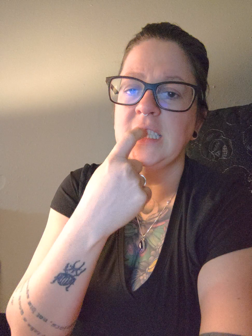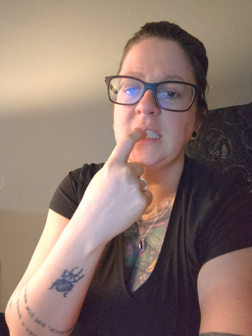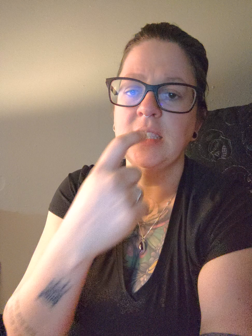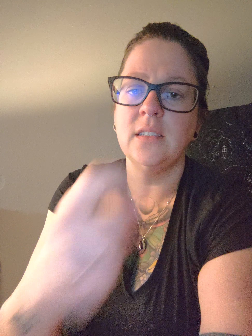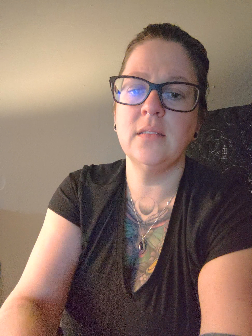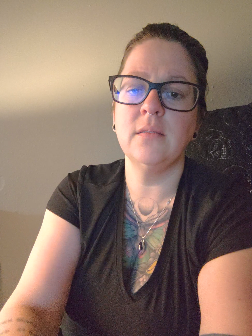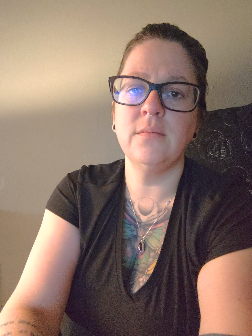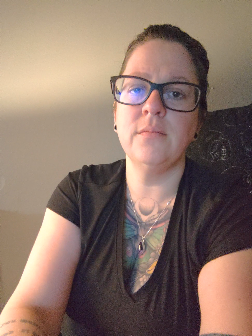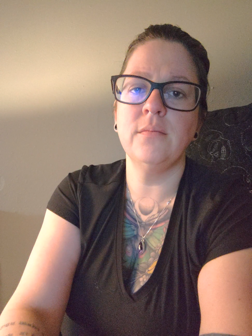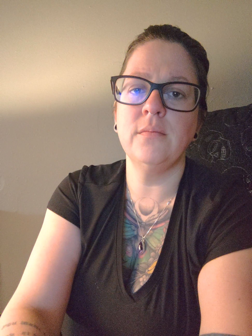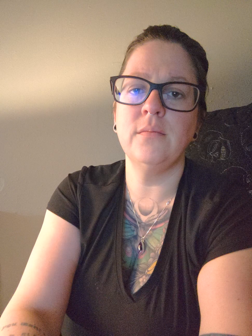window